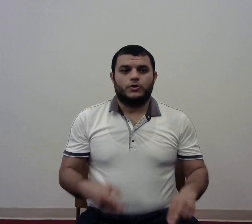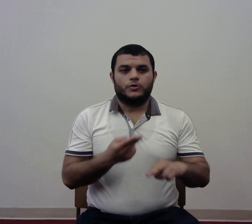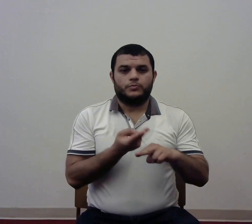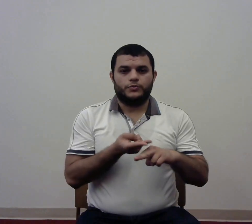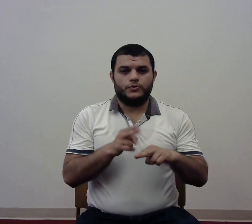bu